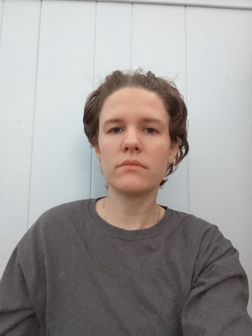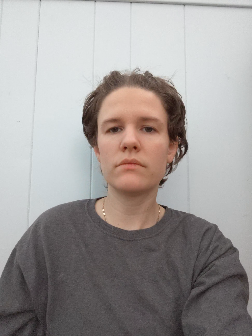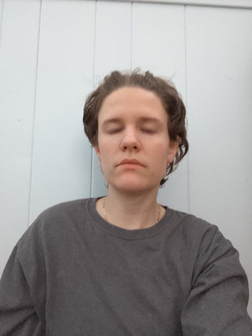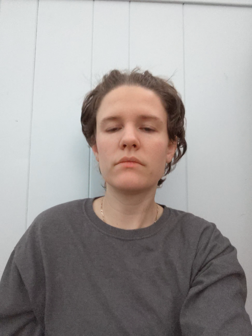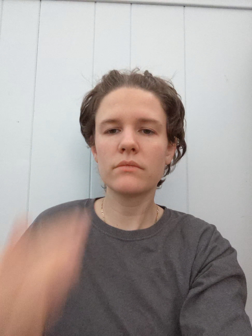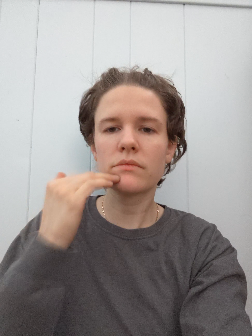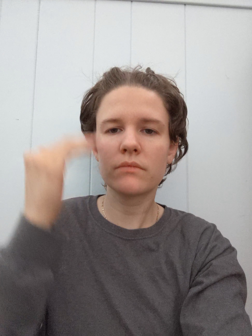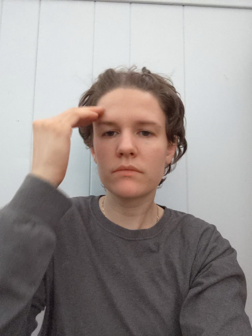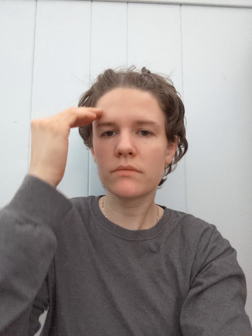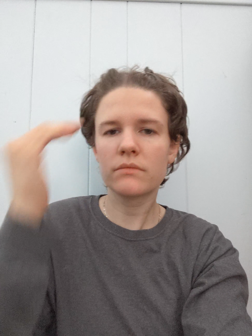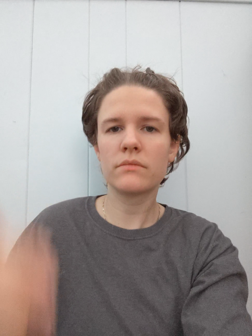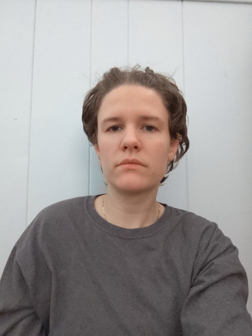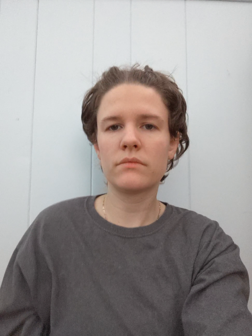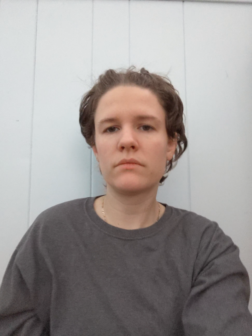head